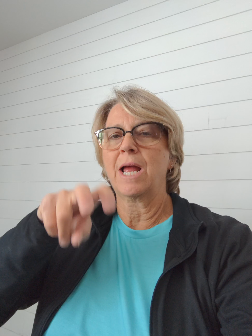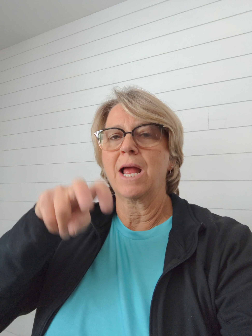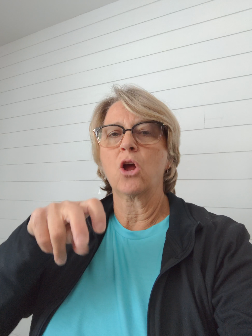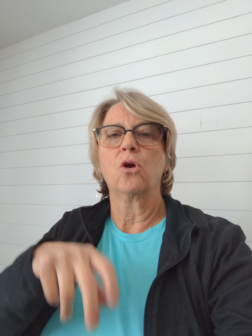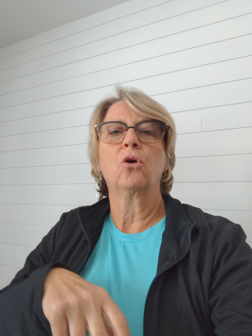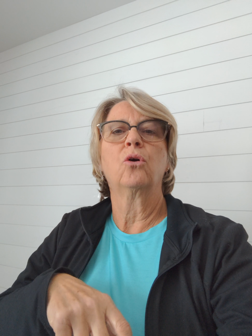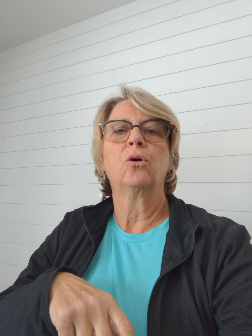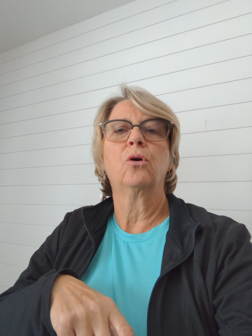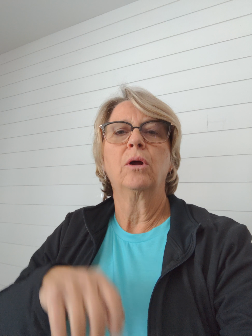chair